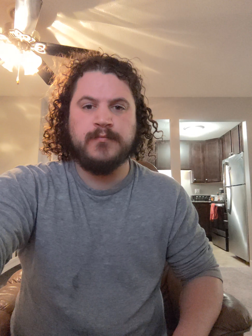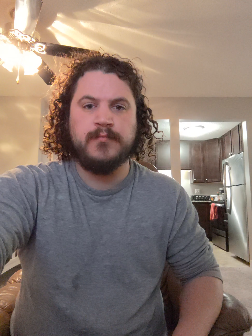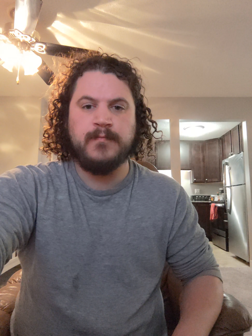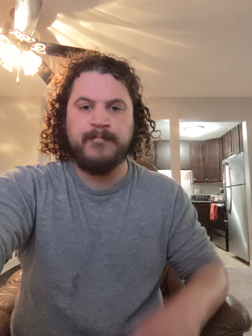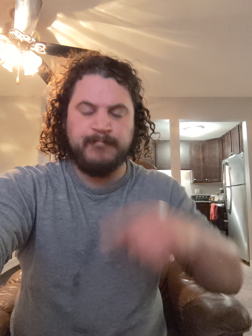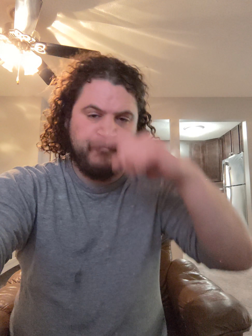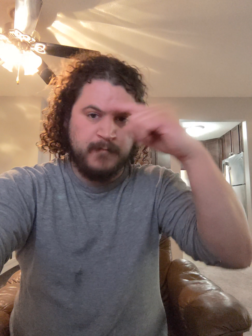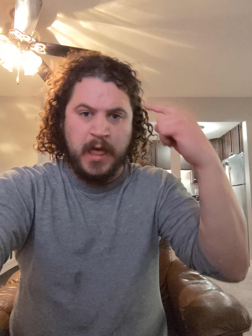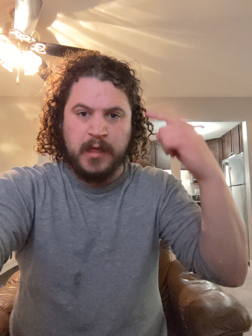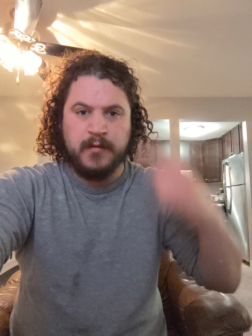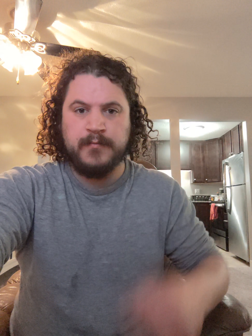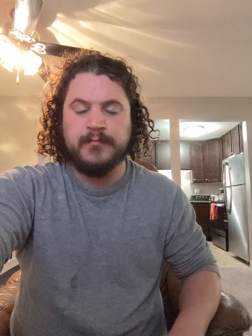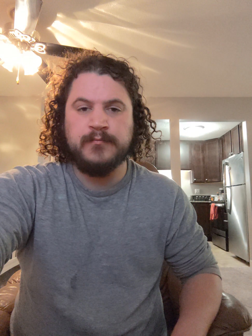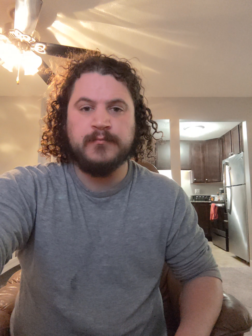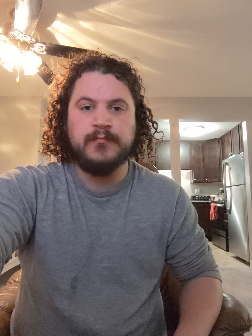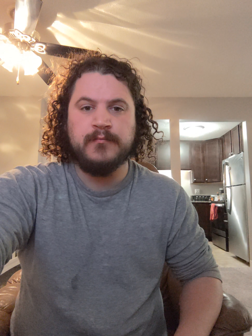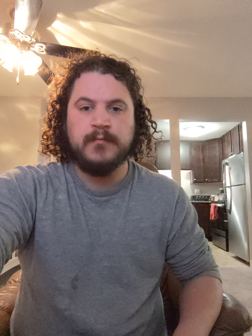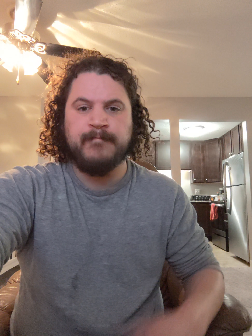black